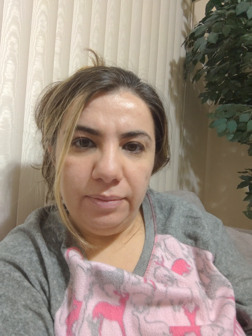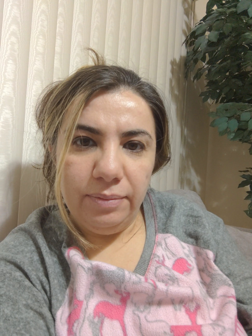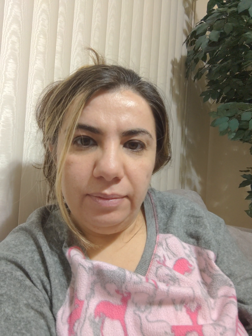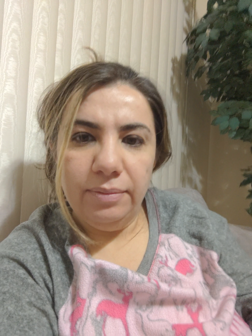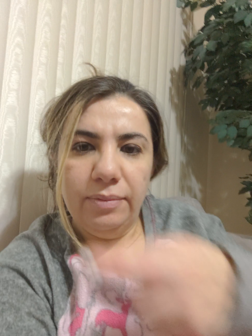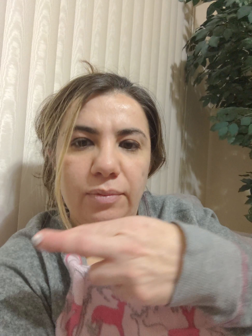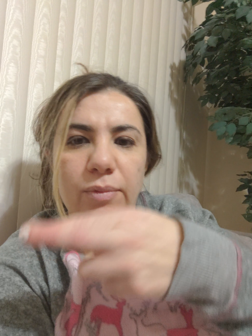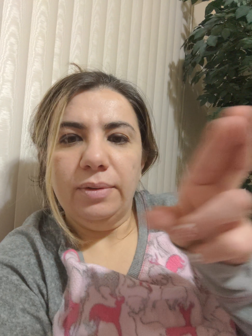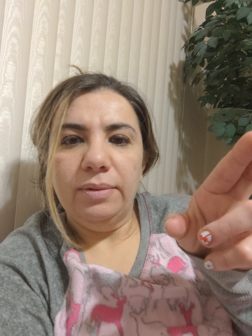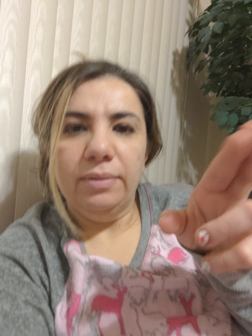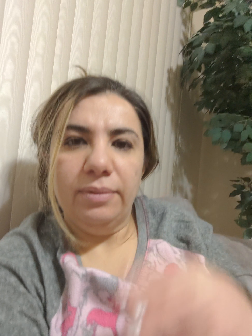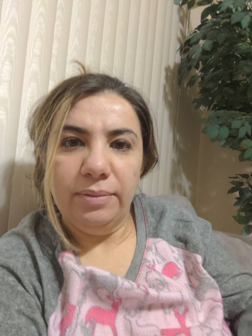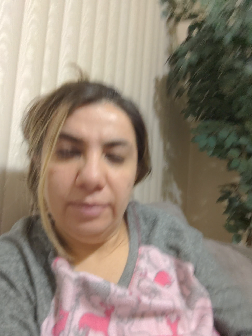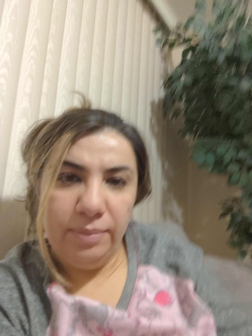room